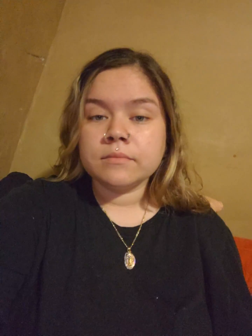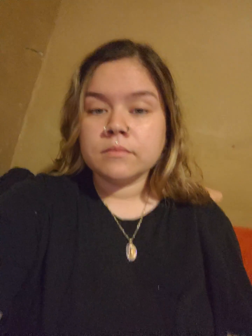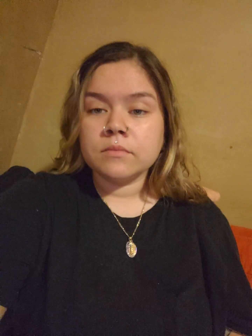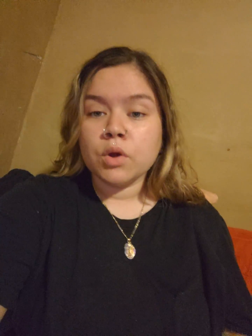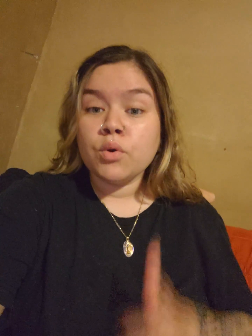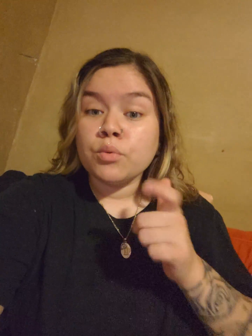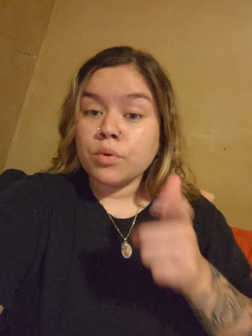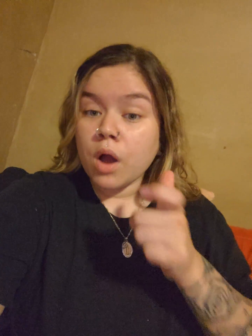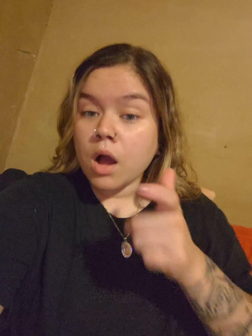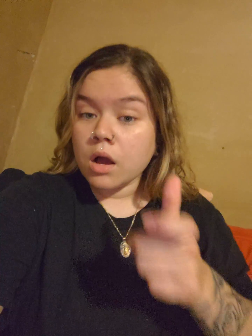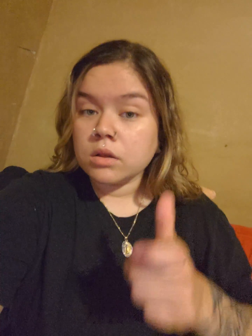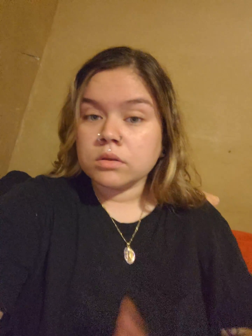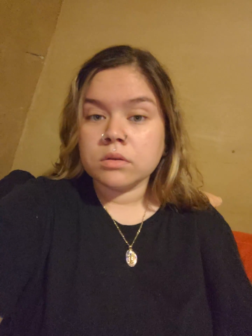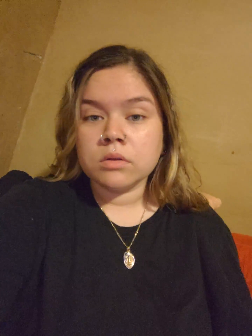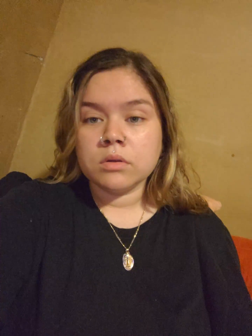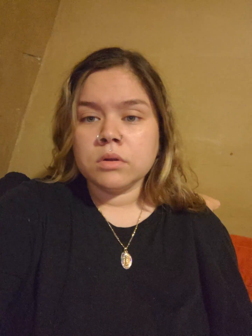run